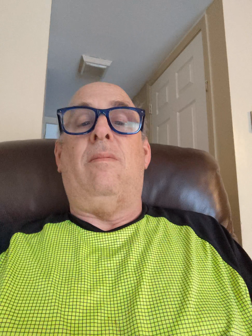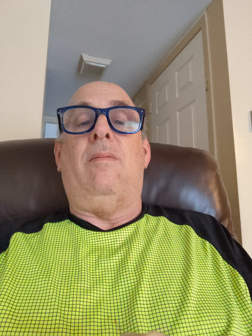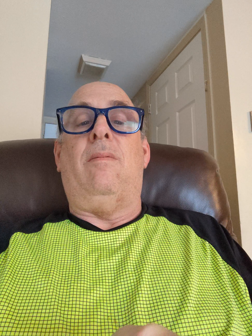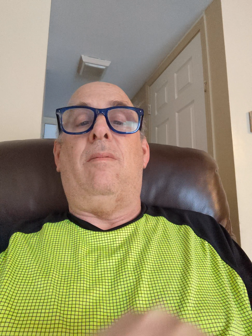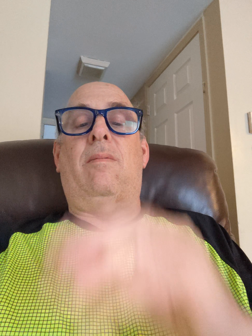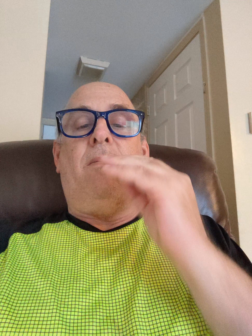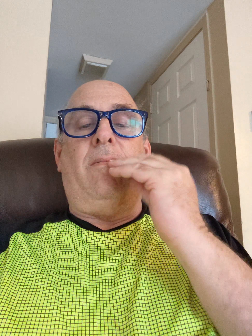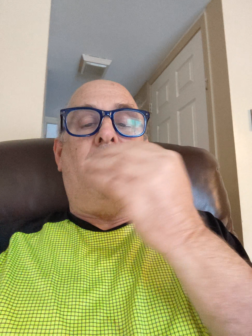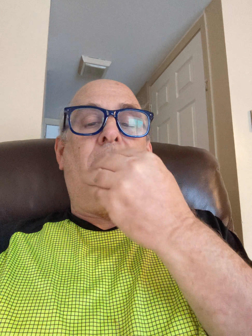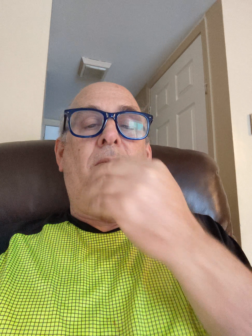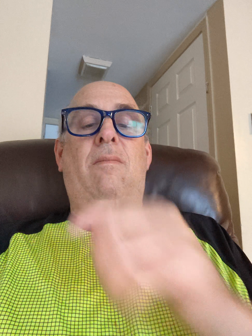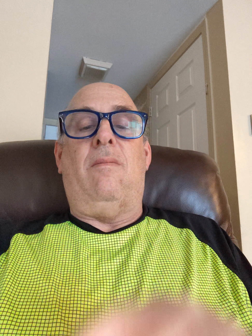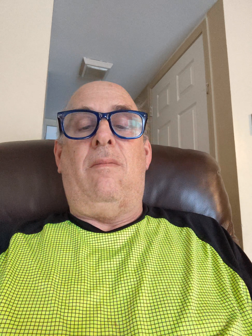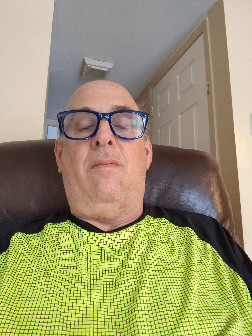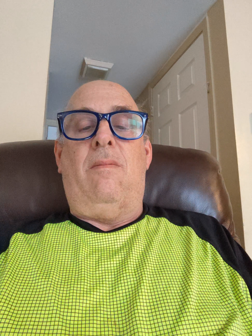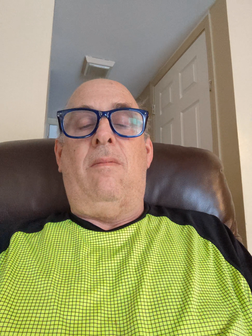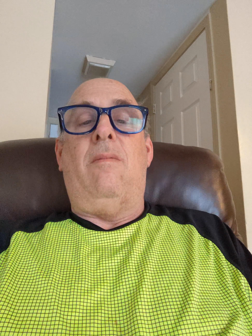flower